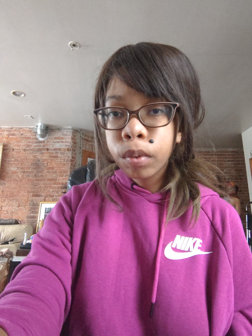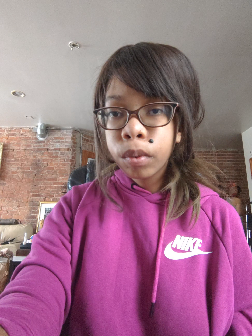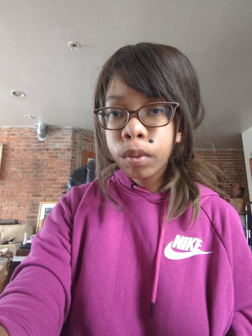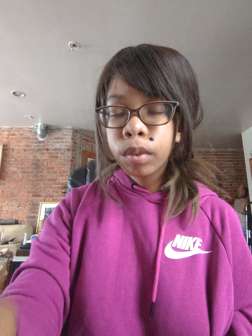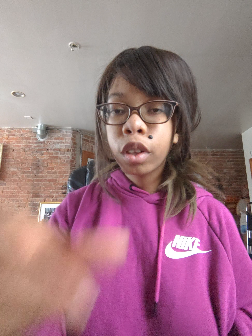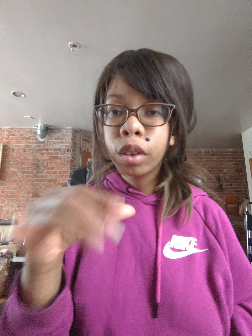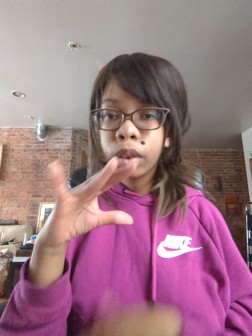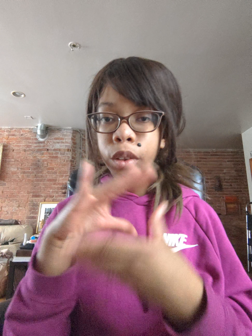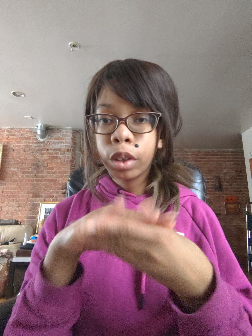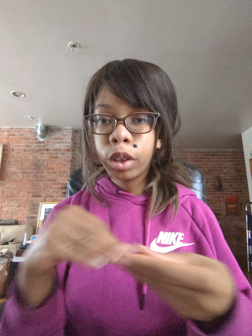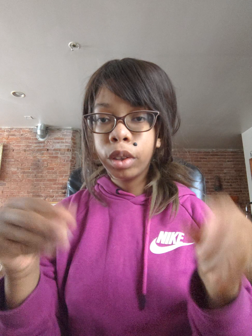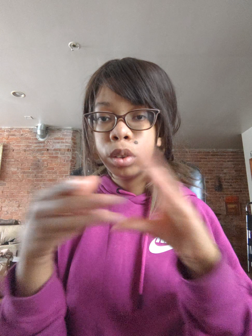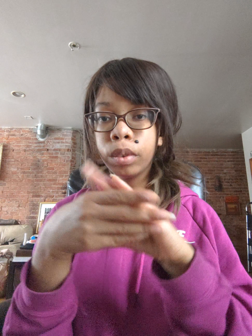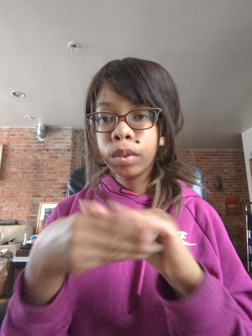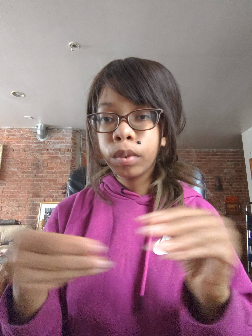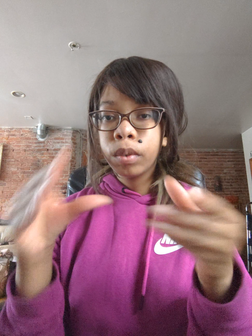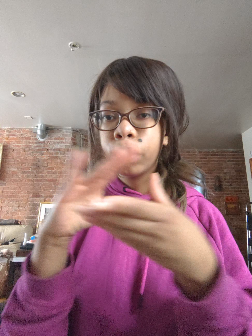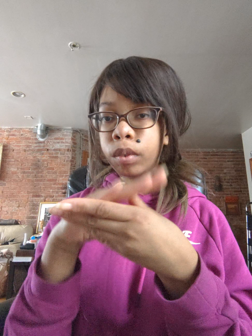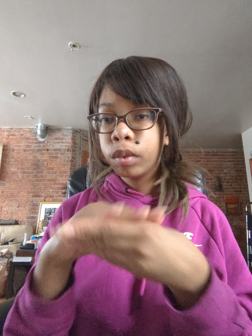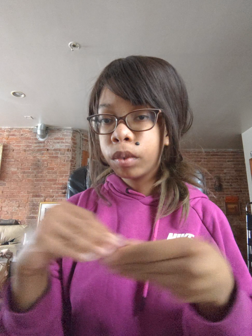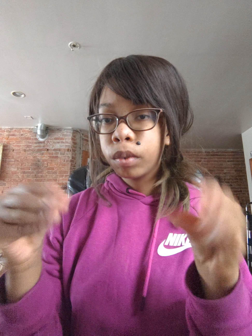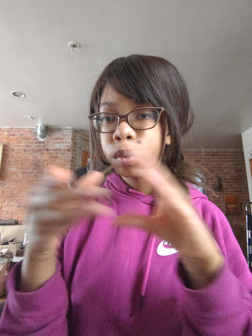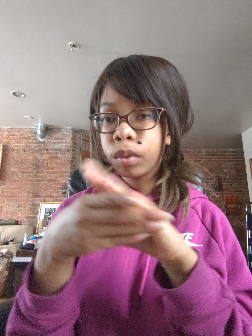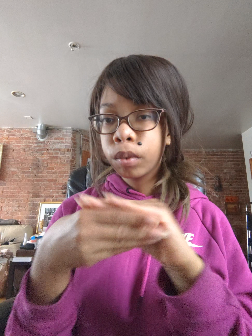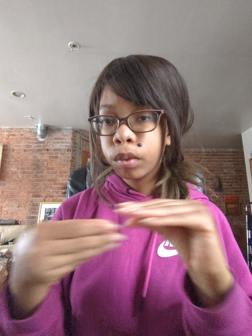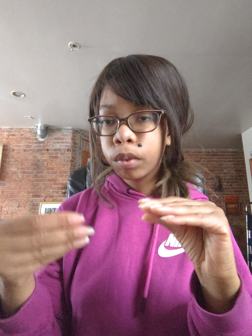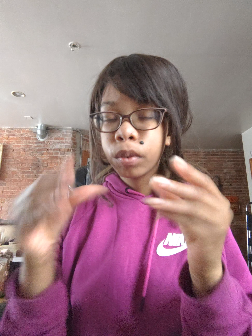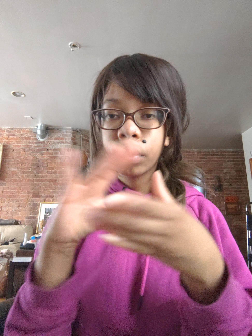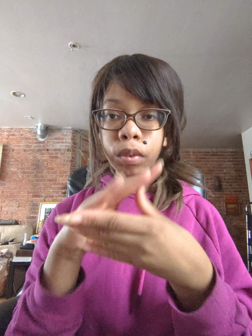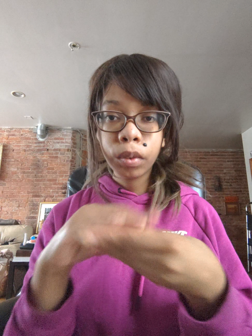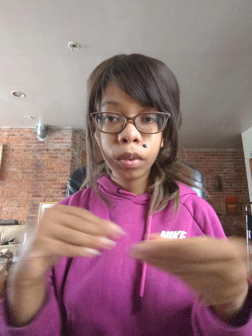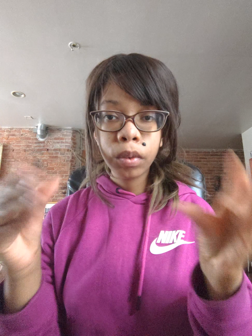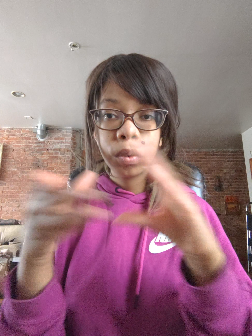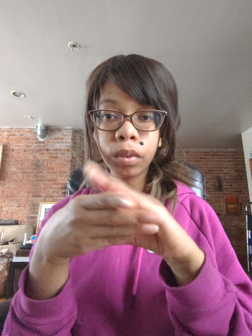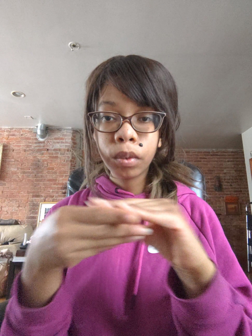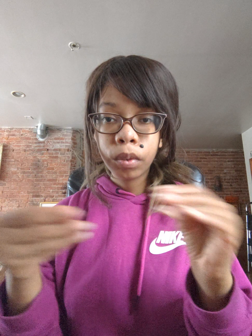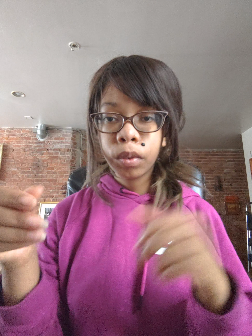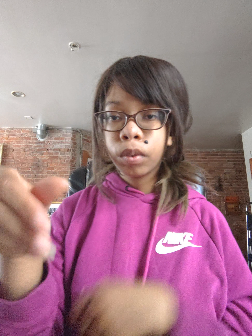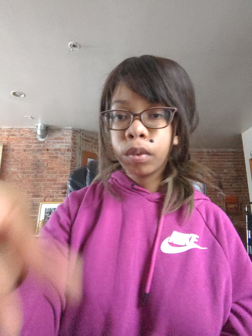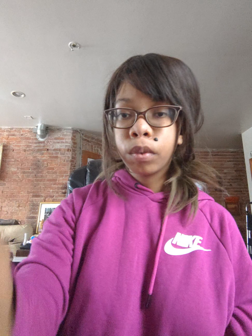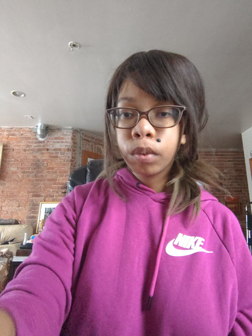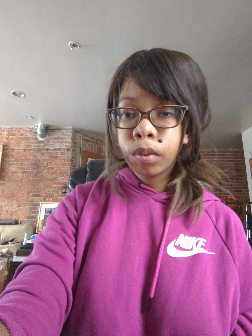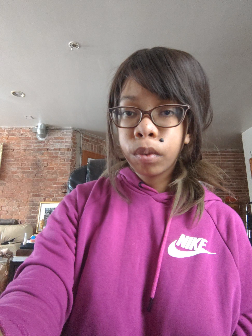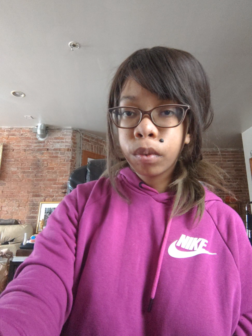story